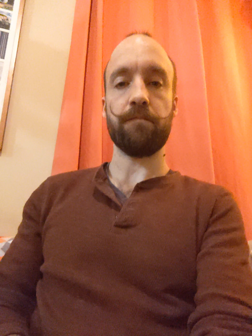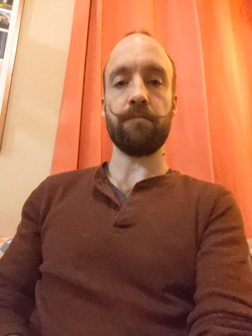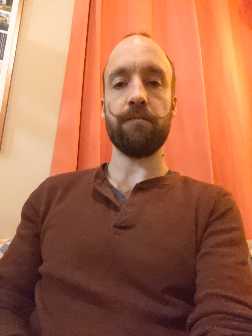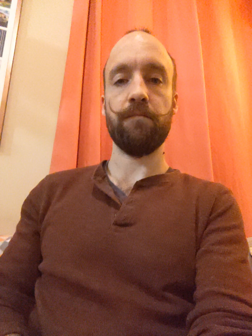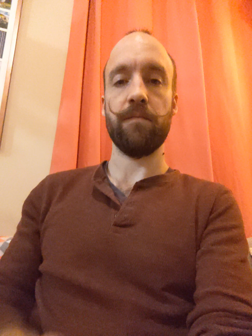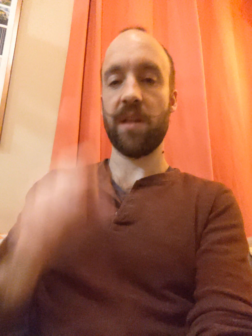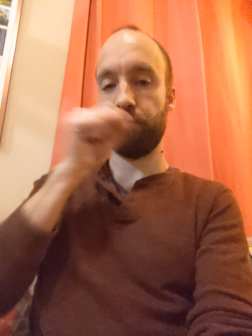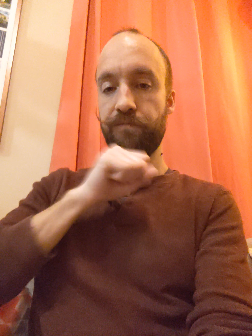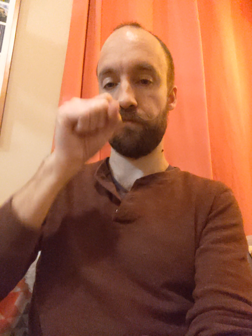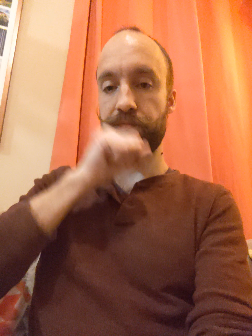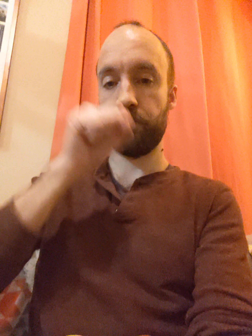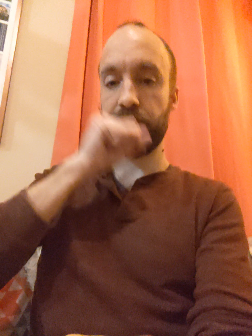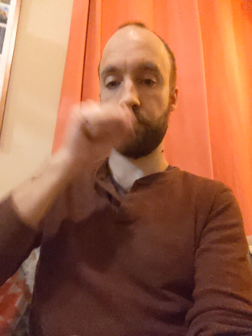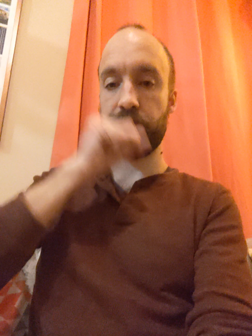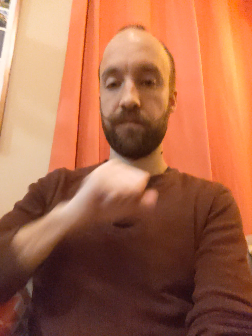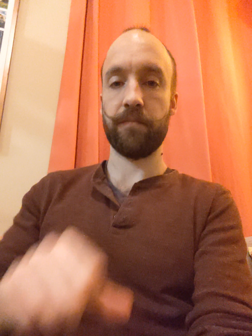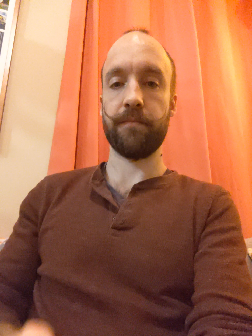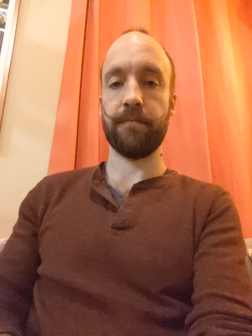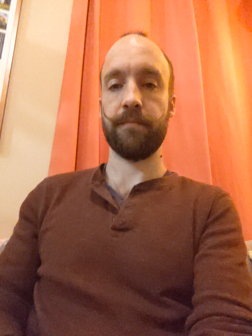ice cream